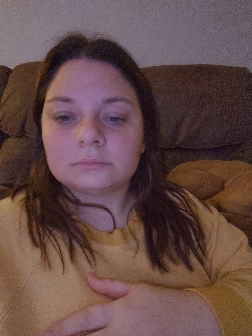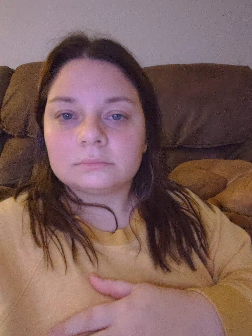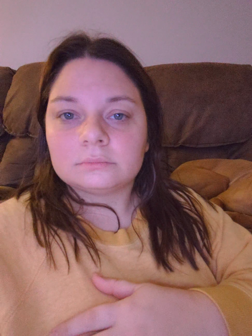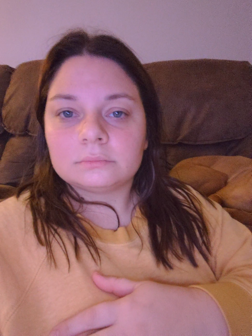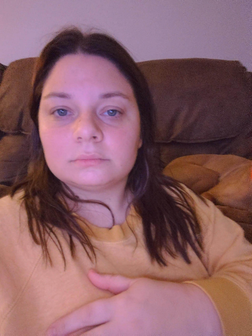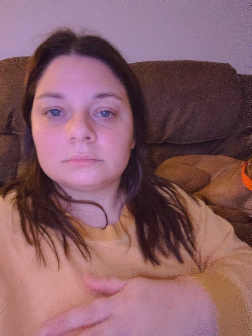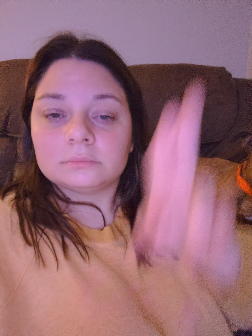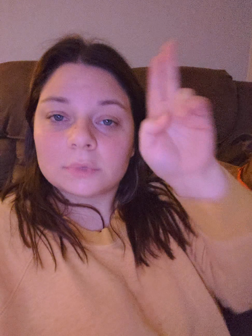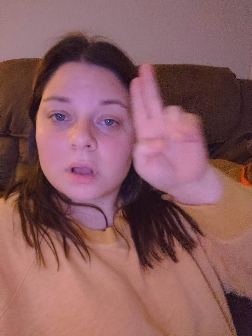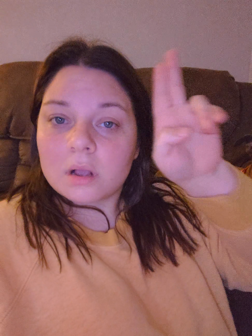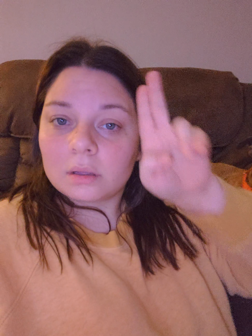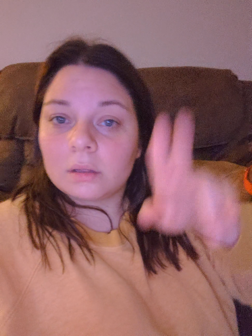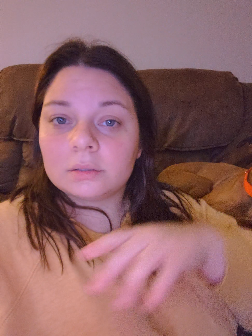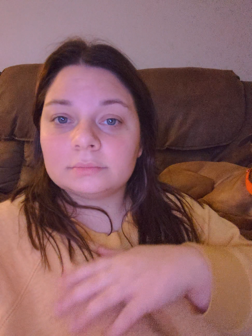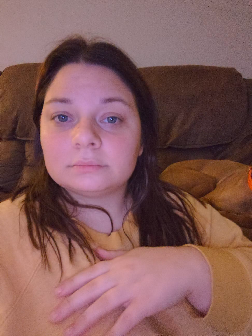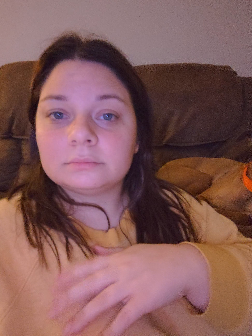uncle